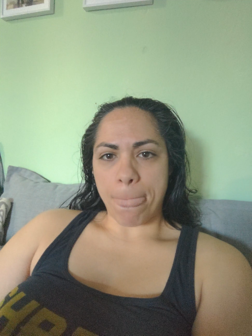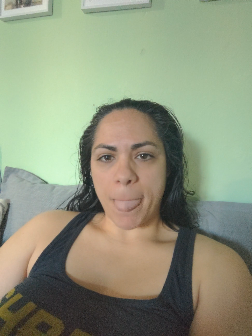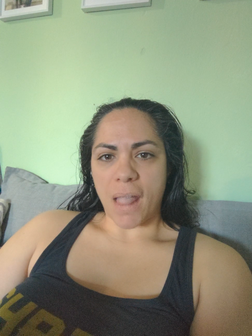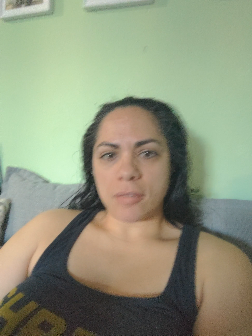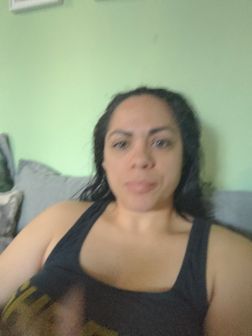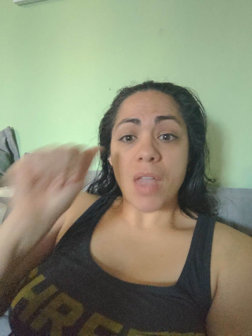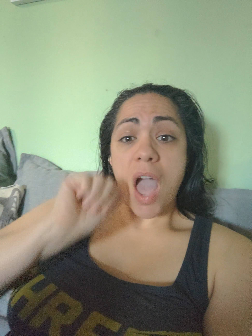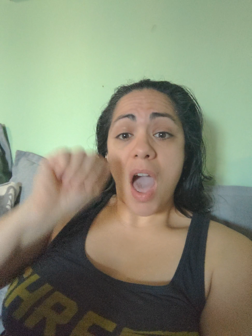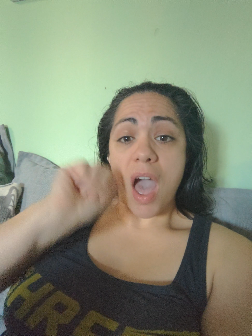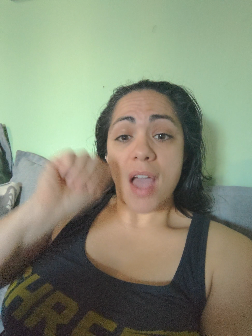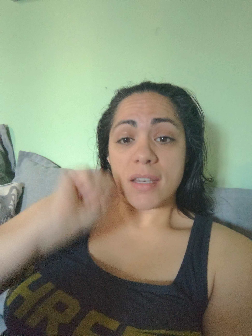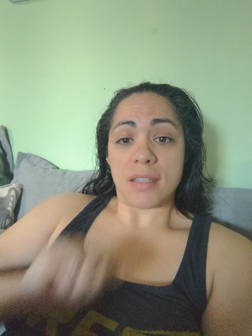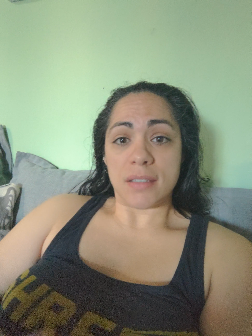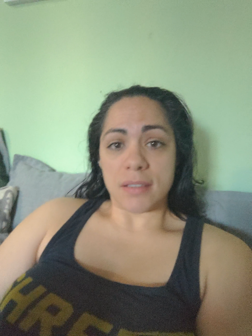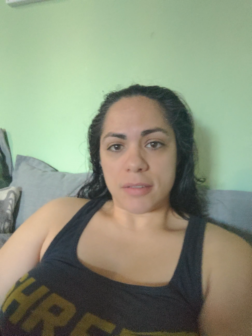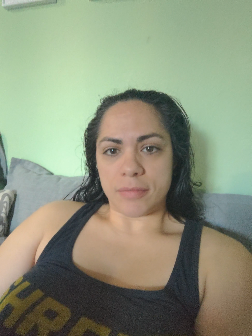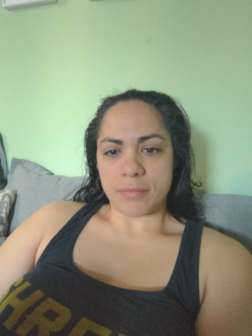aunt